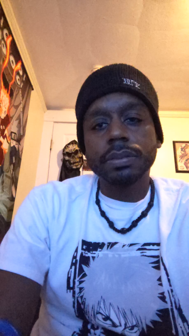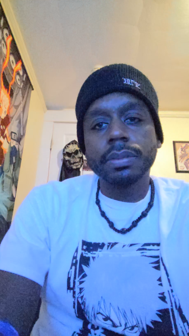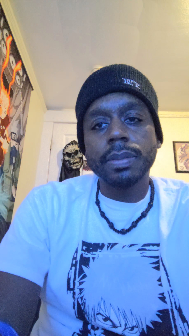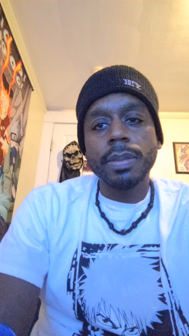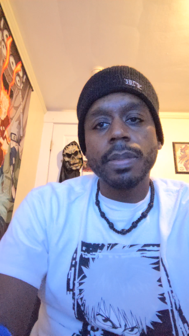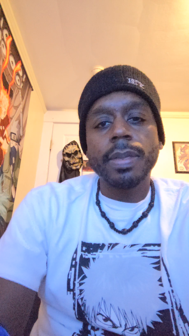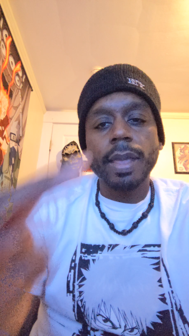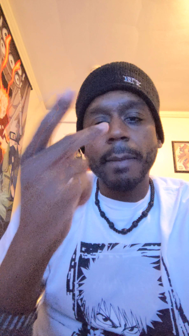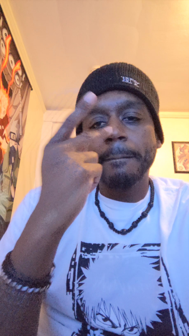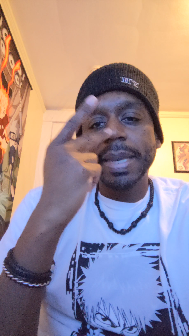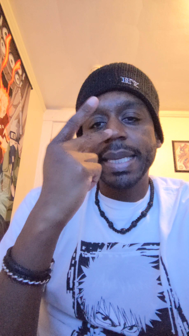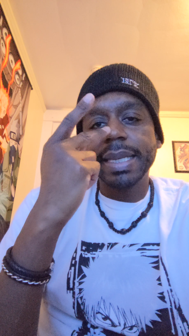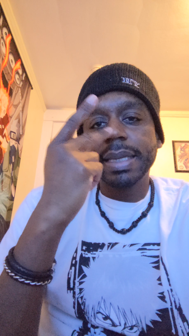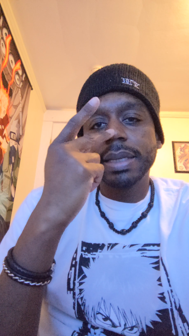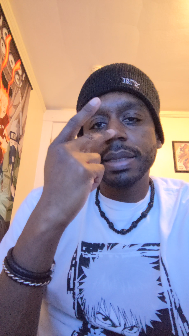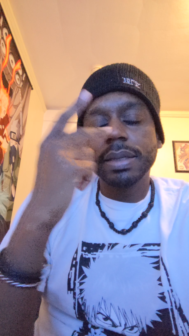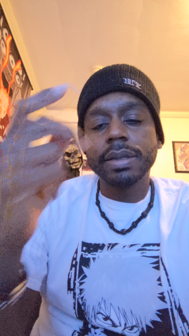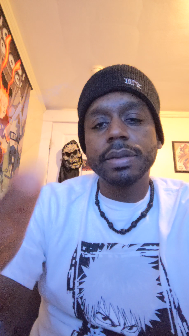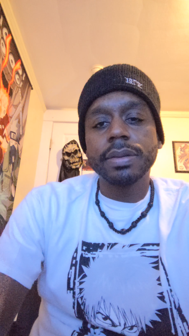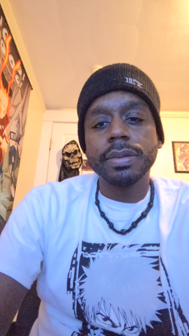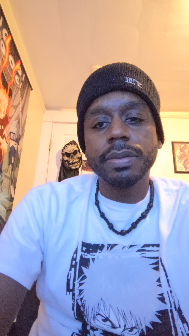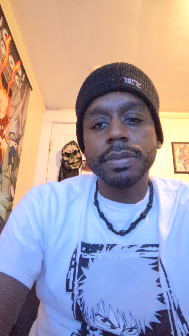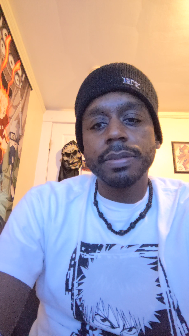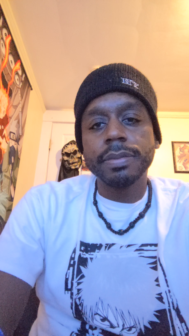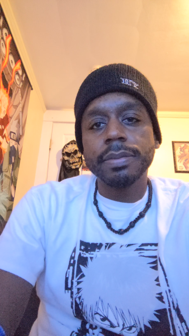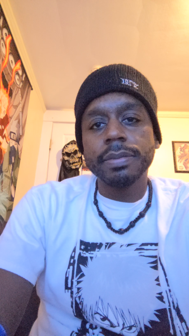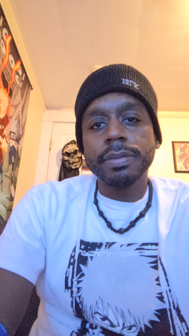penis